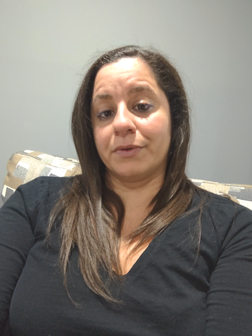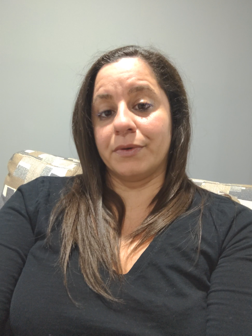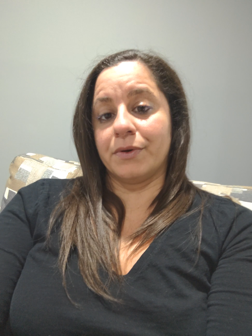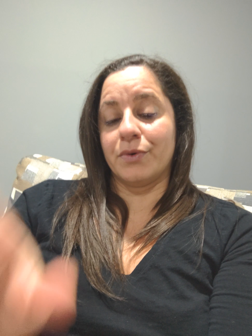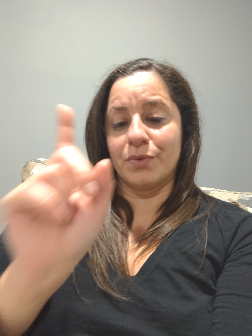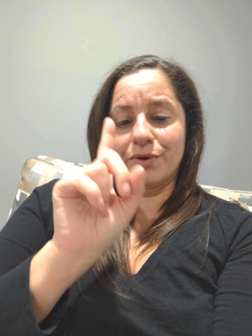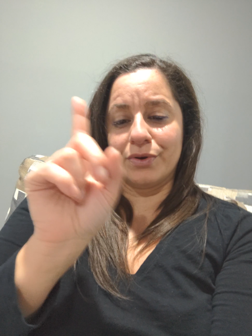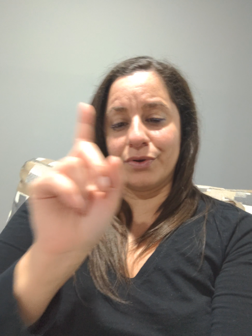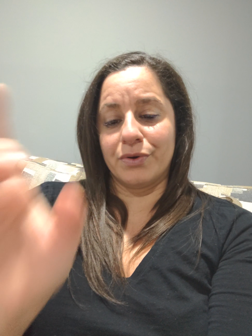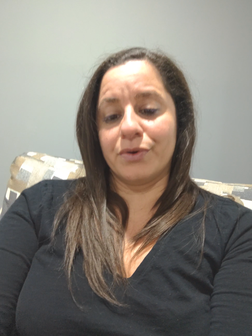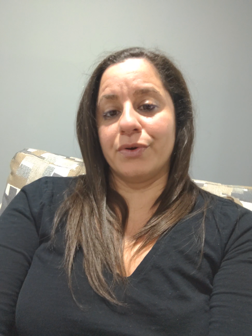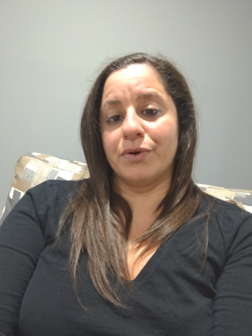where